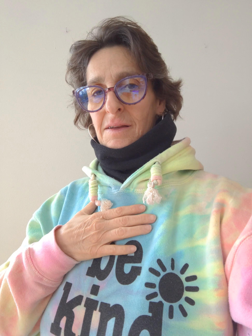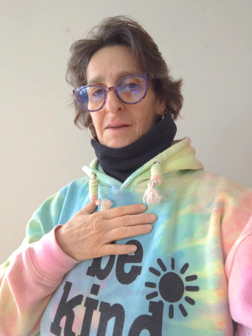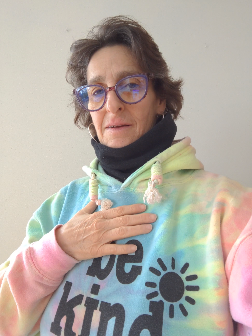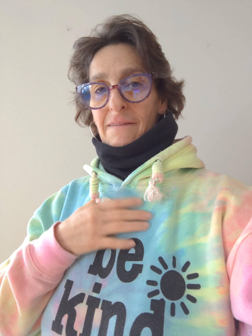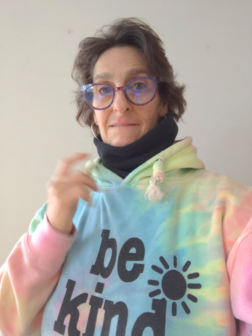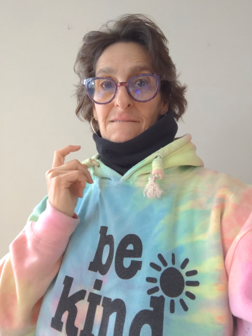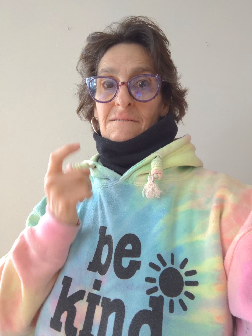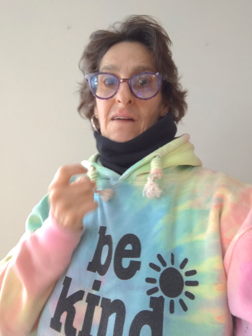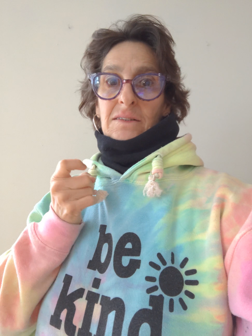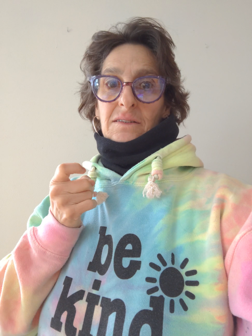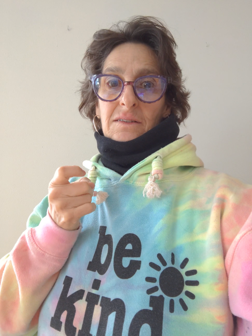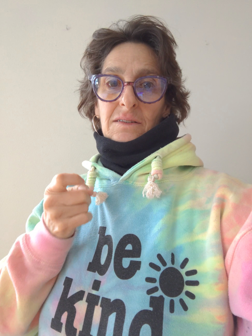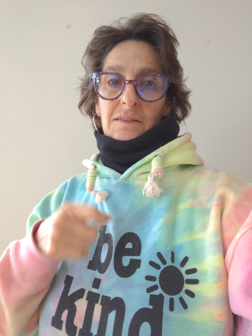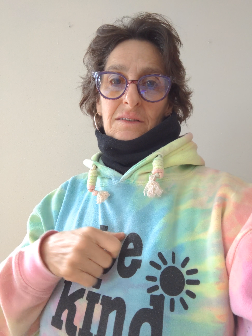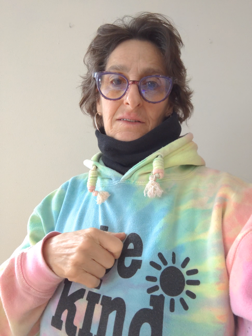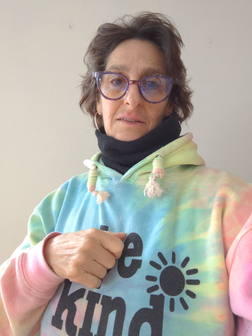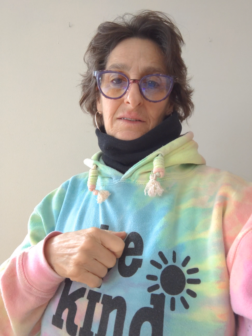fast